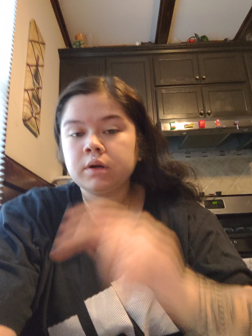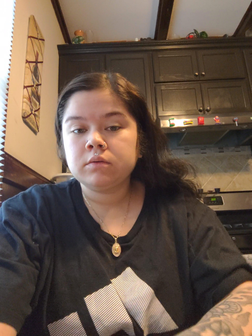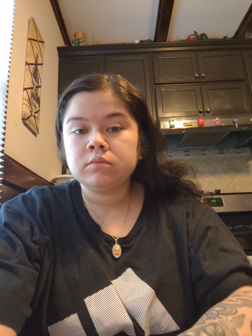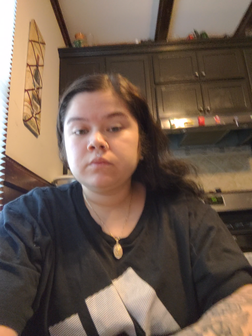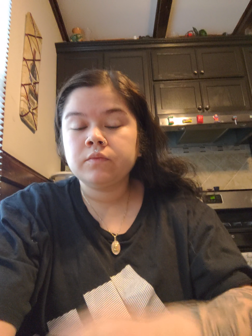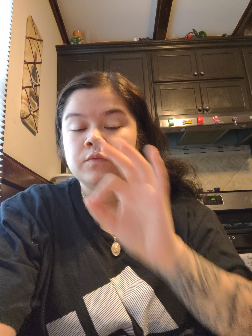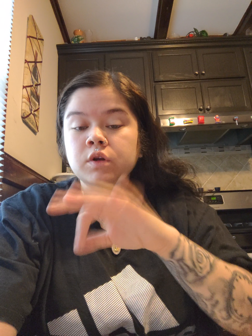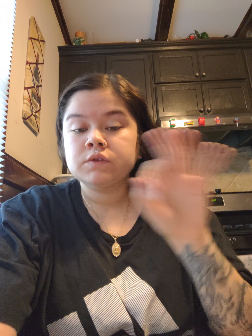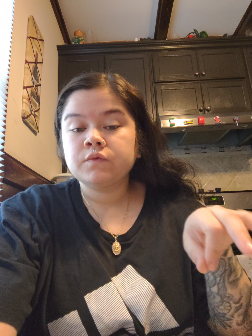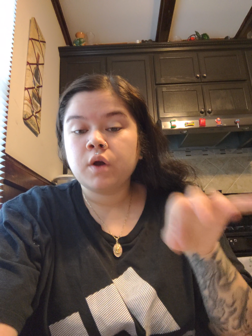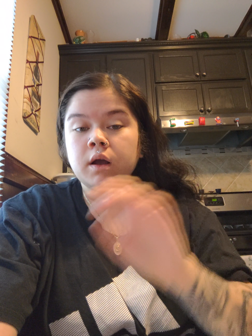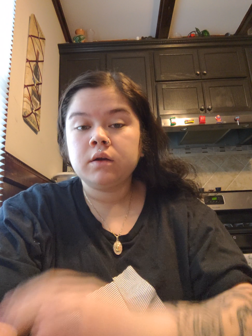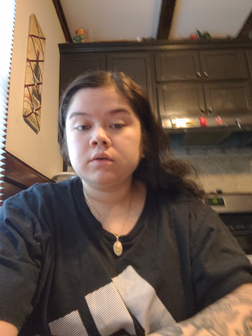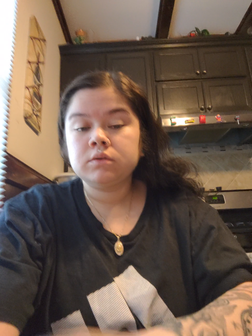french fries